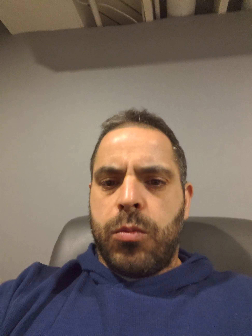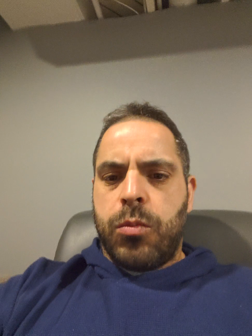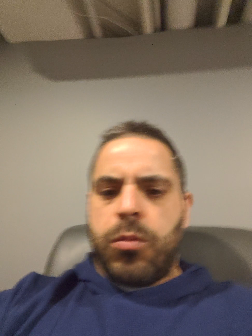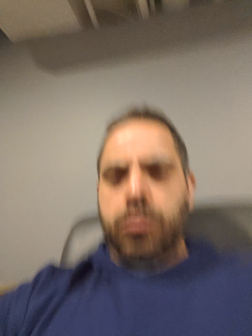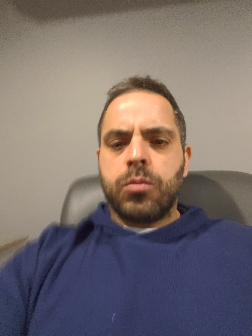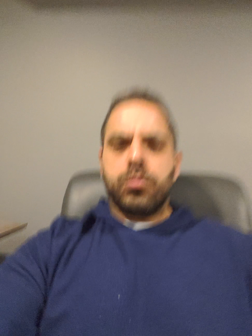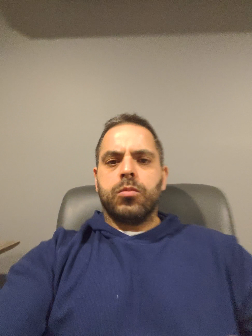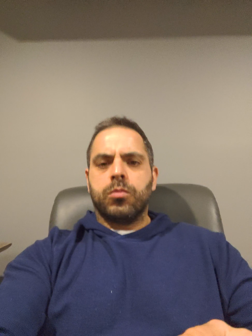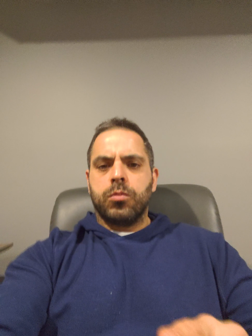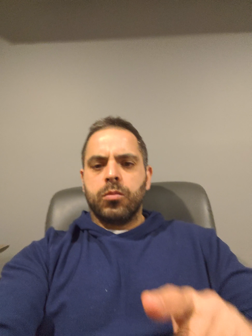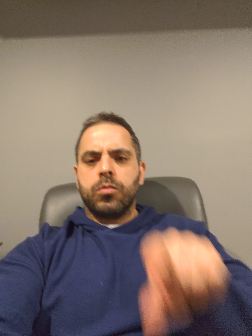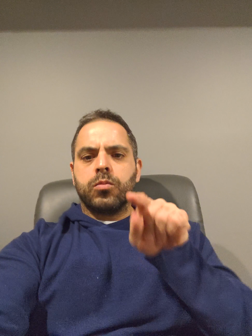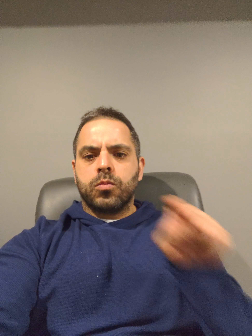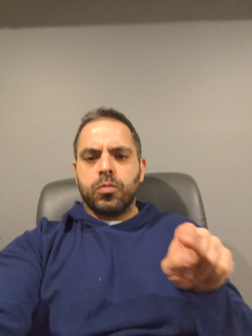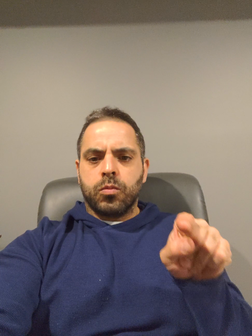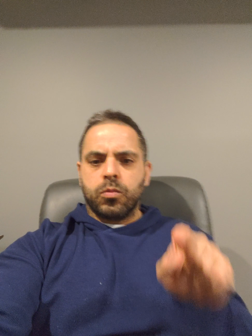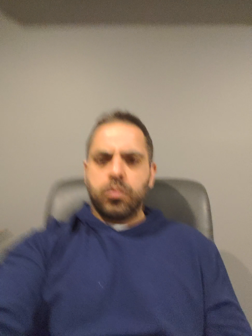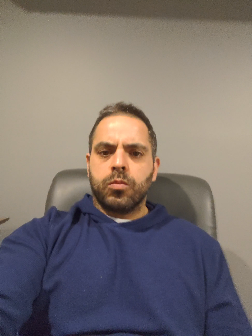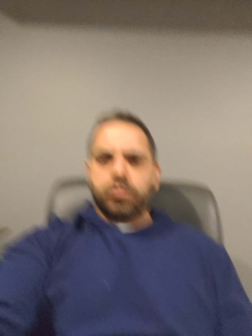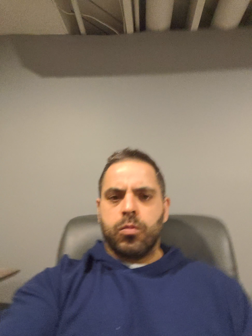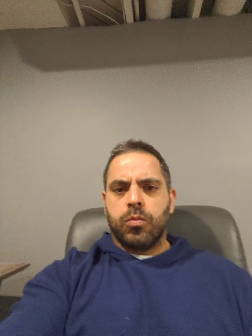he/she/it